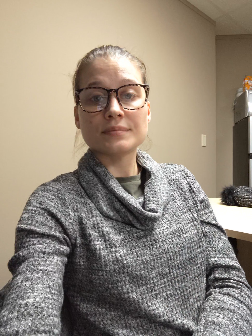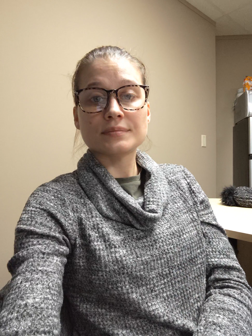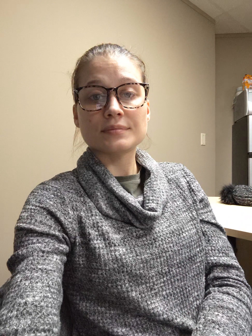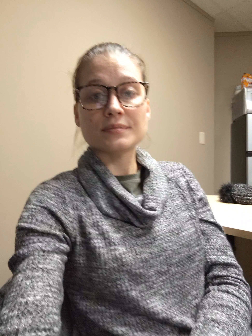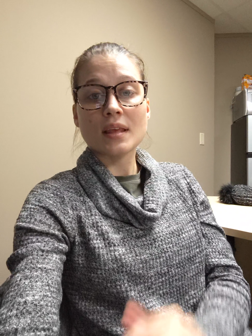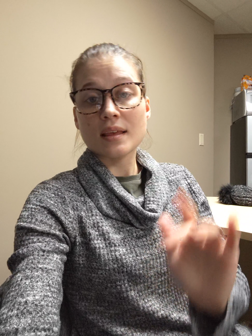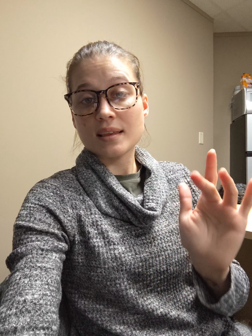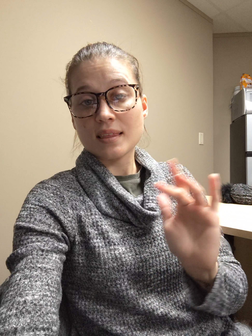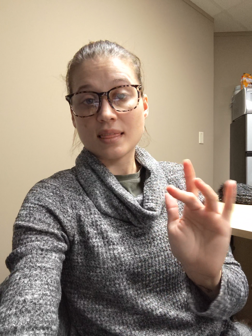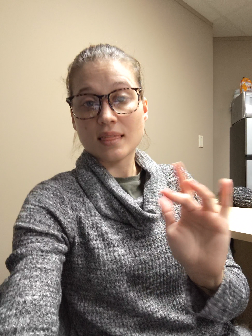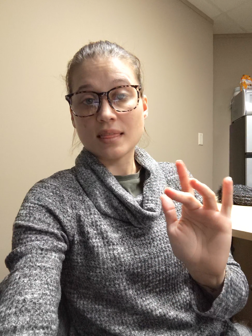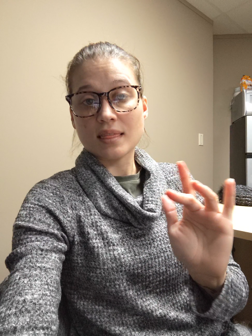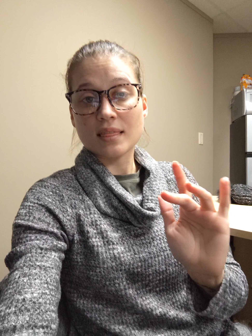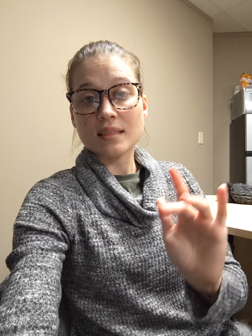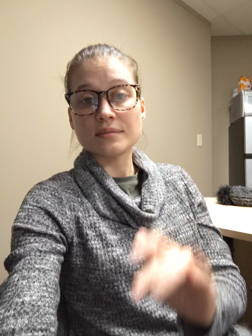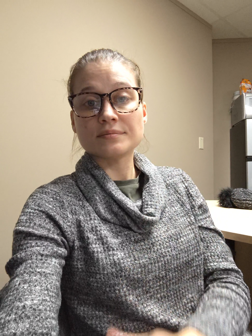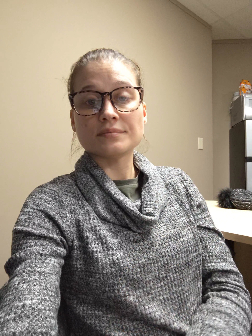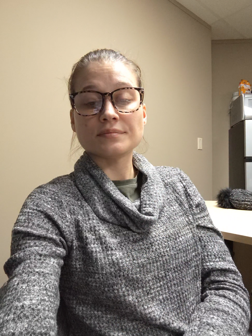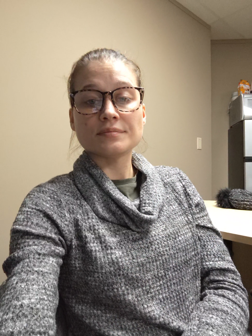yucky